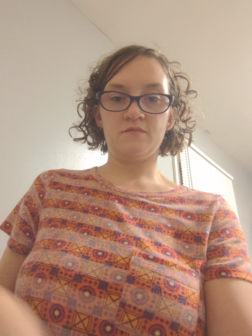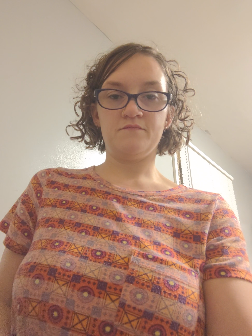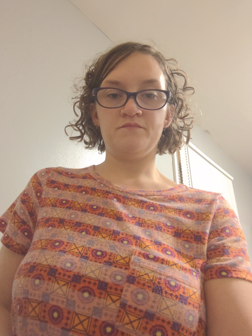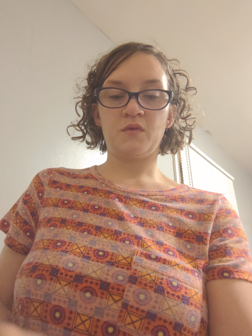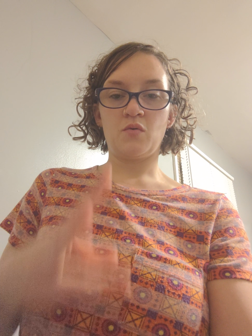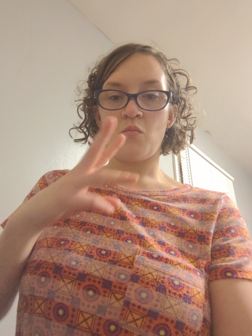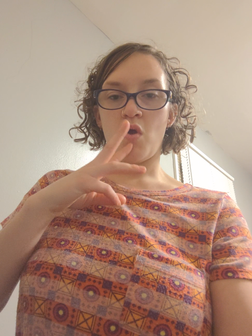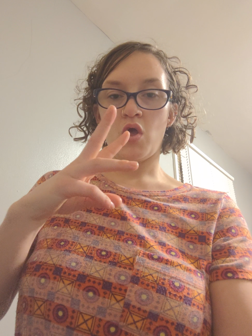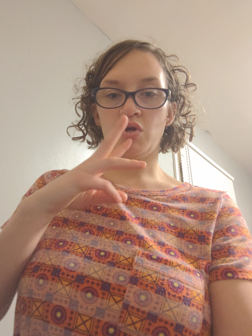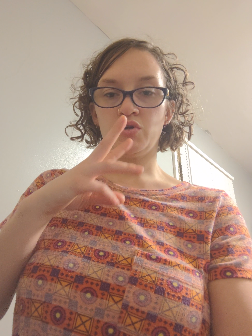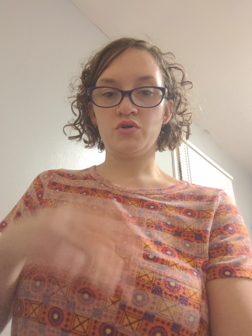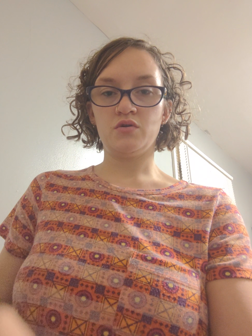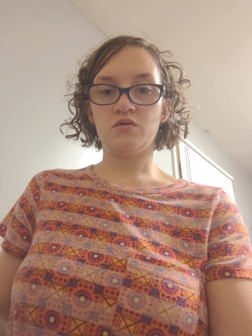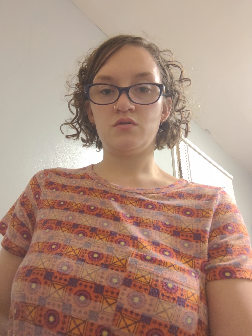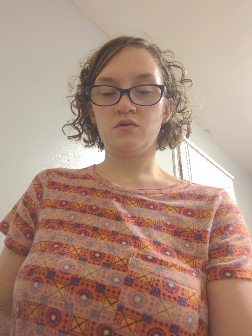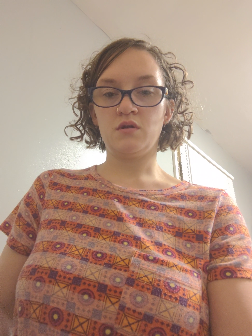water